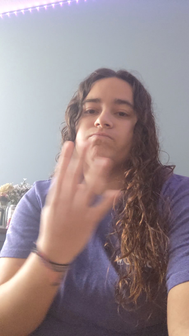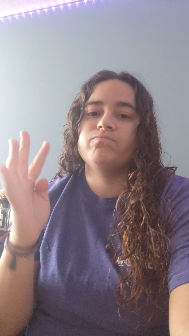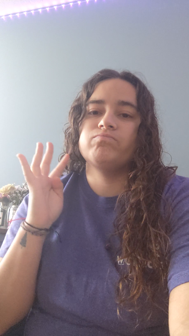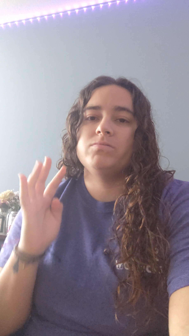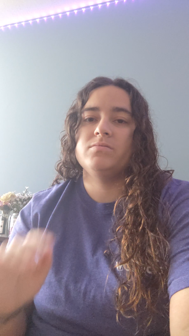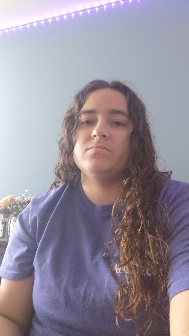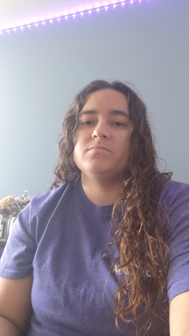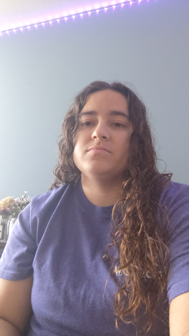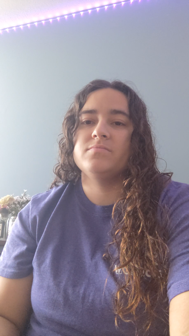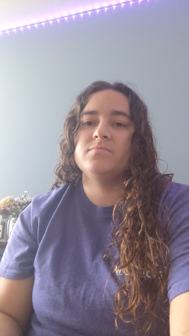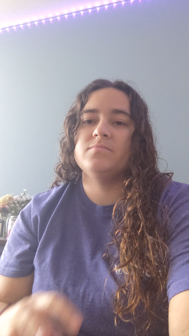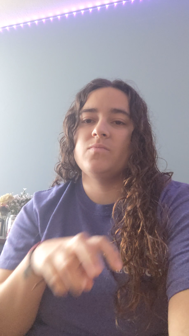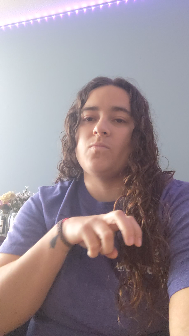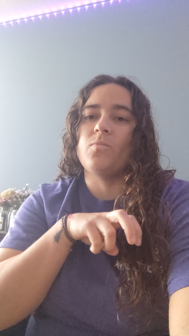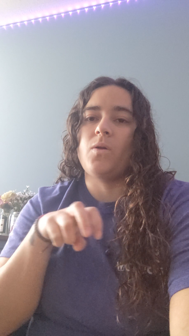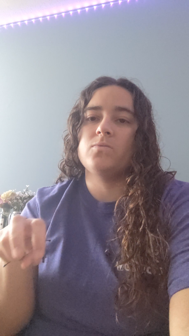porch